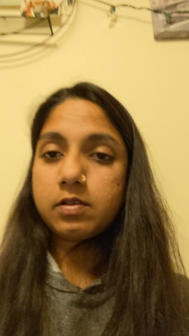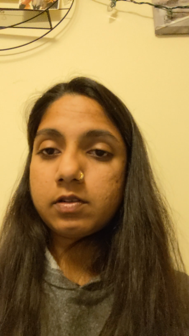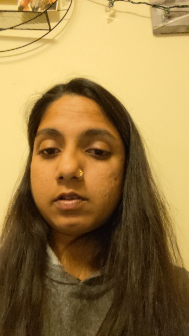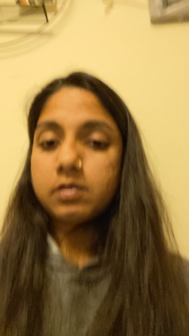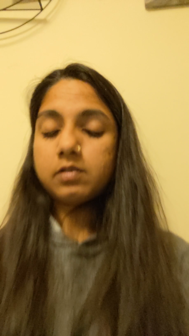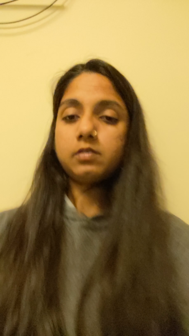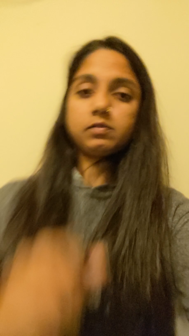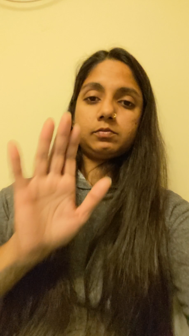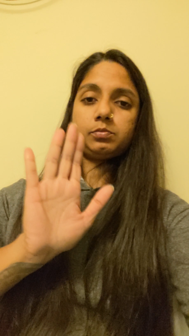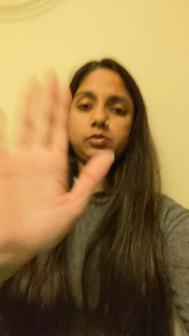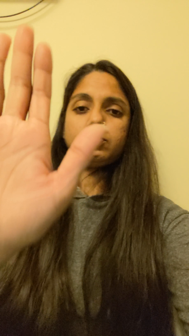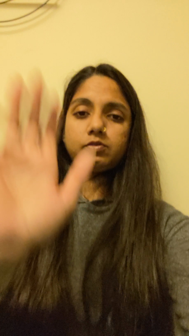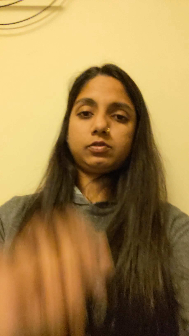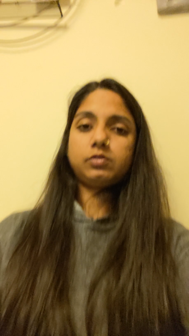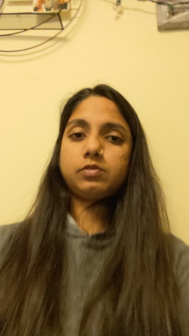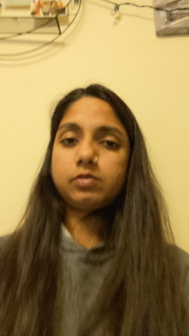push